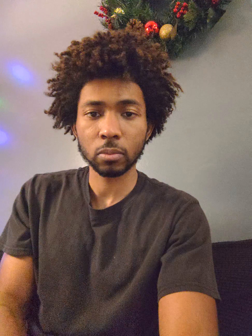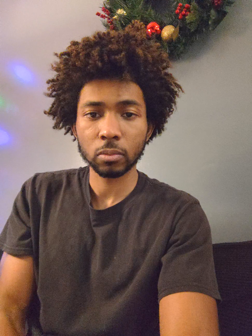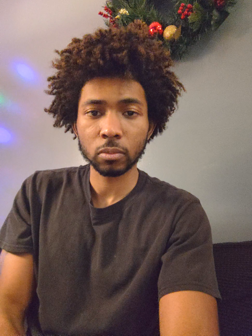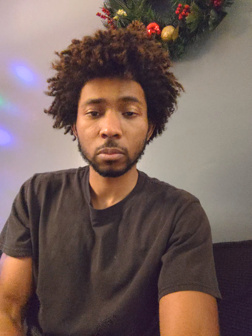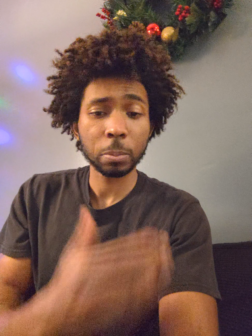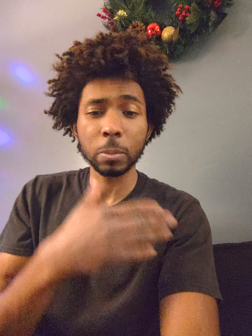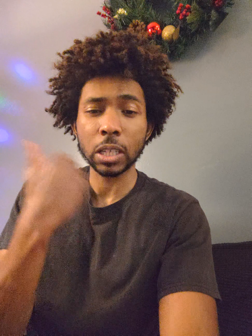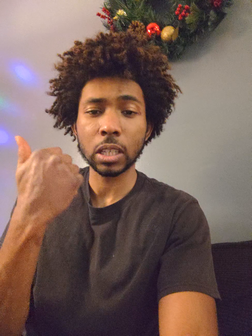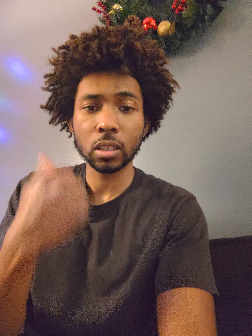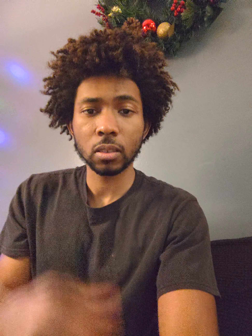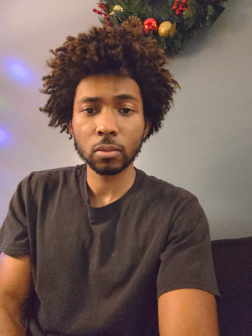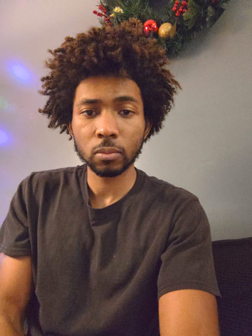better